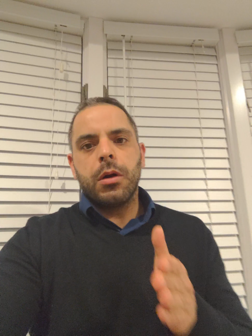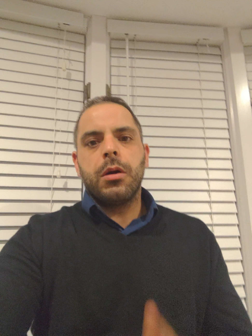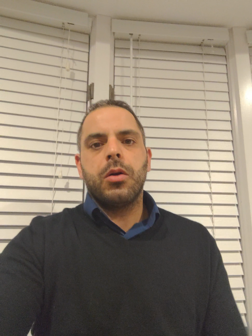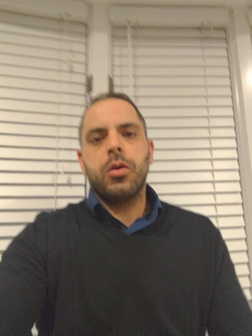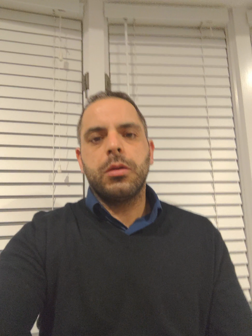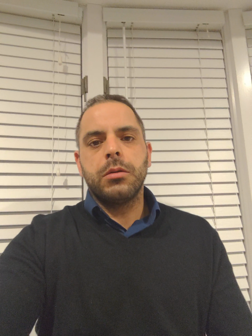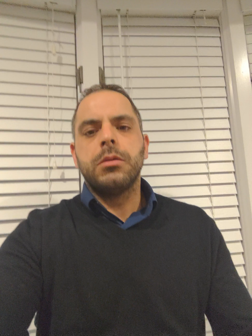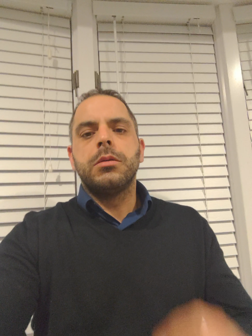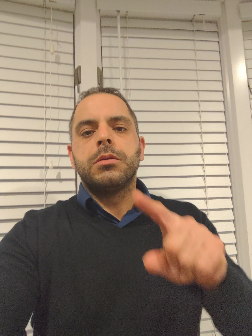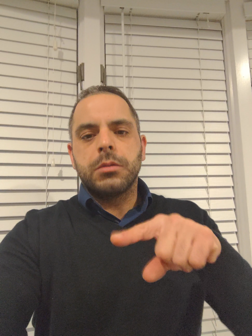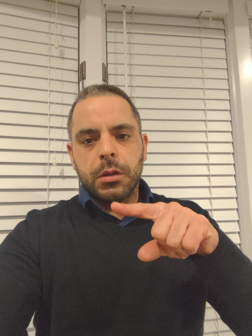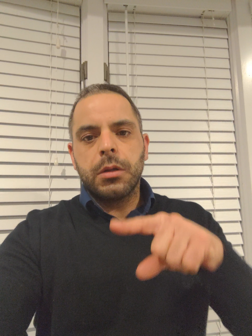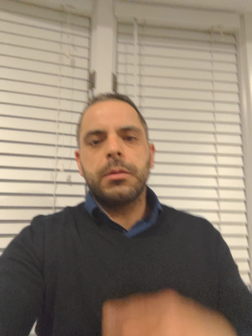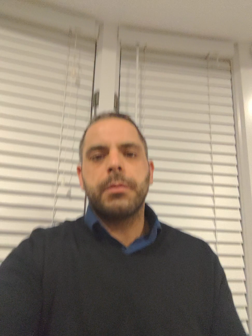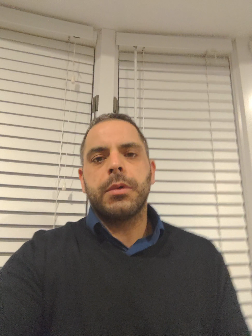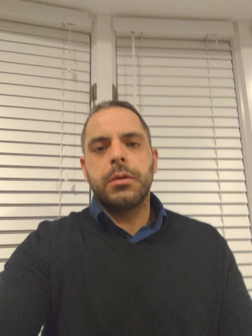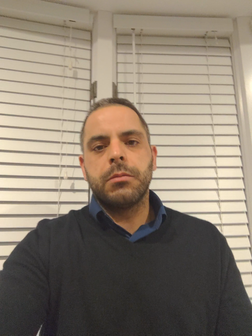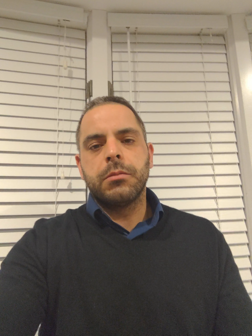time